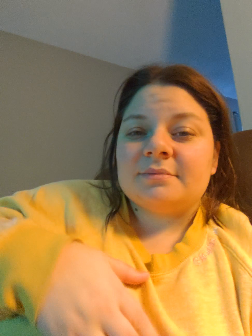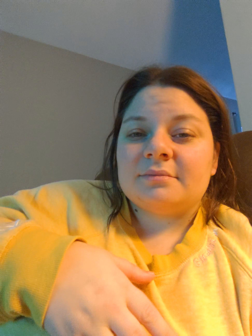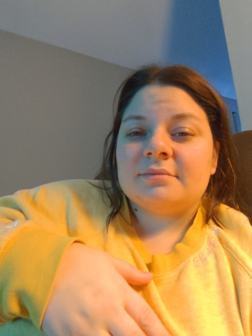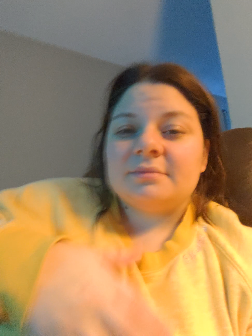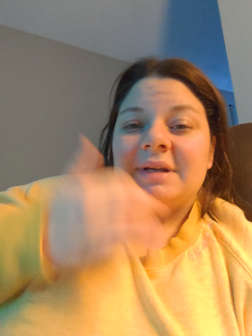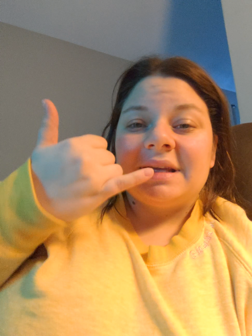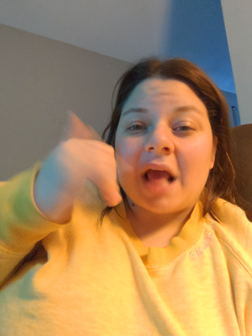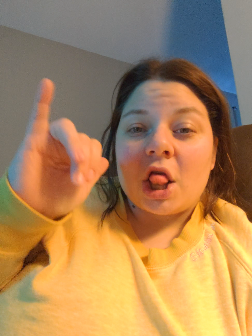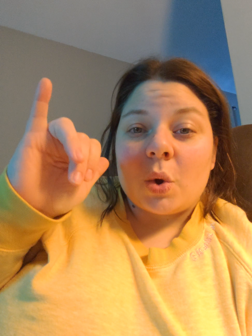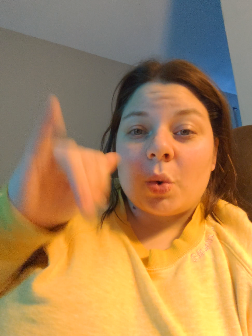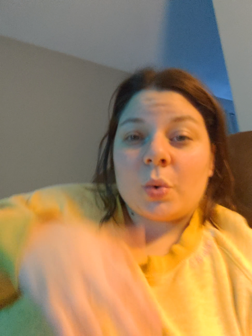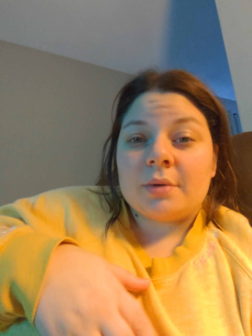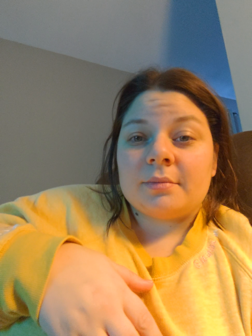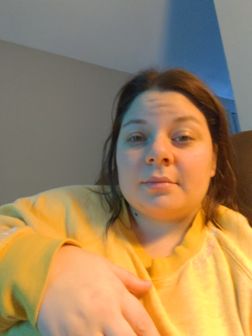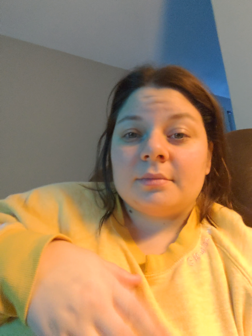yellow